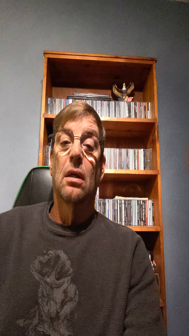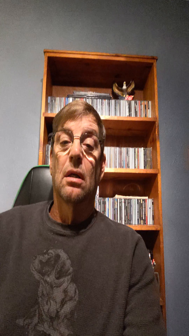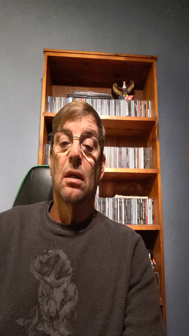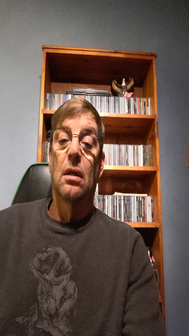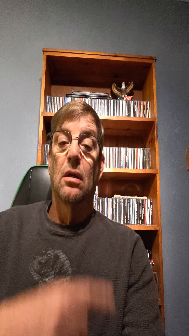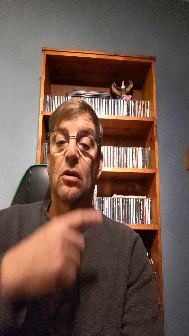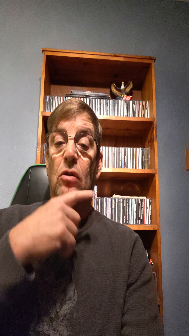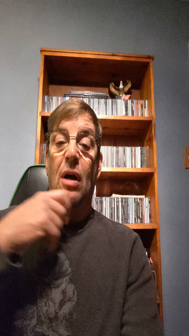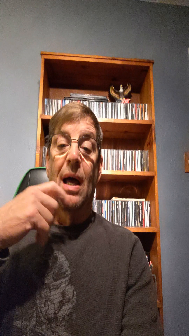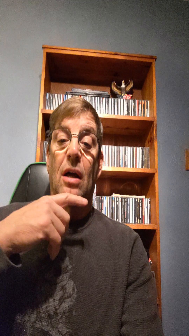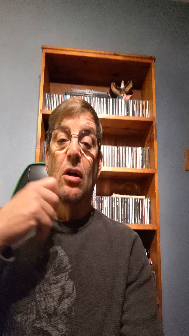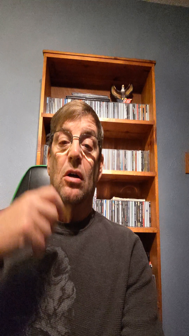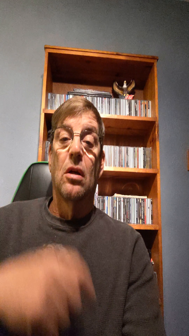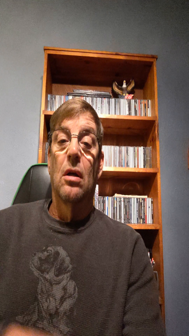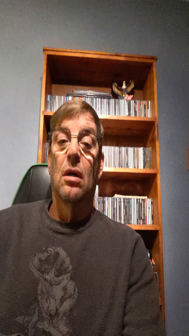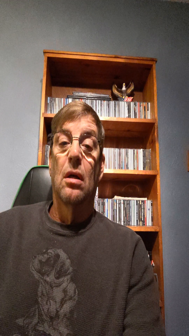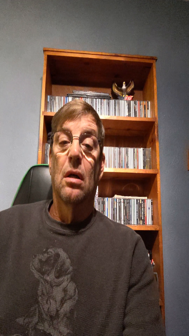dryer